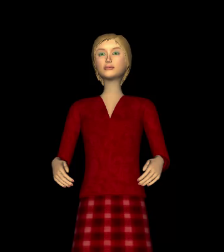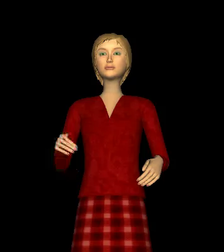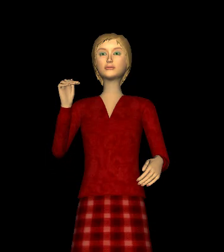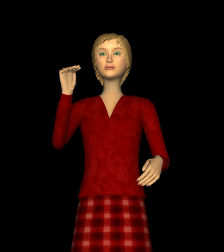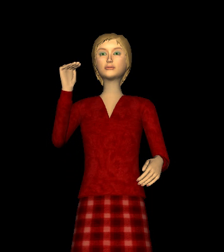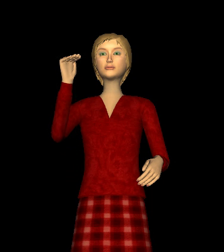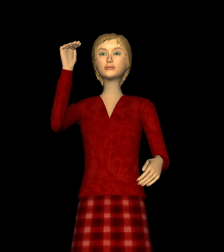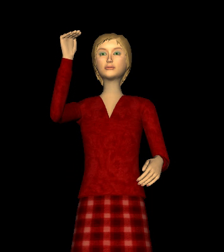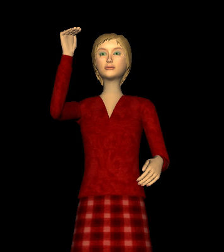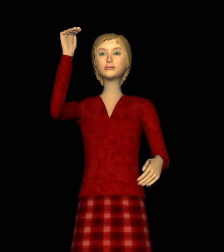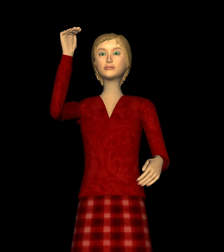يكبر